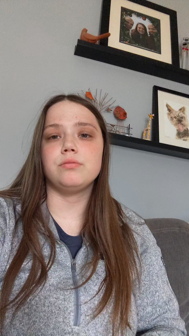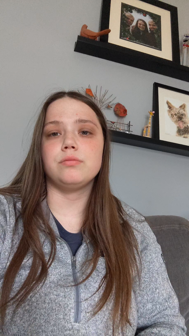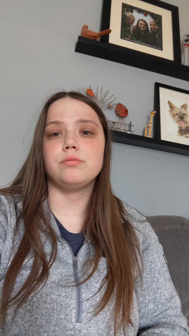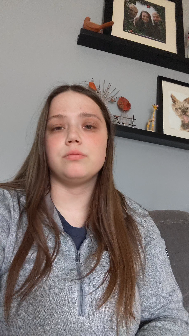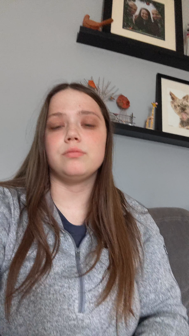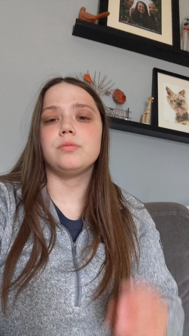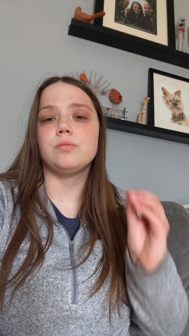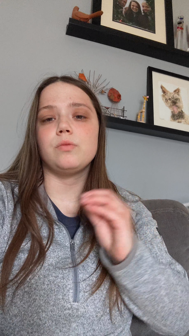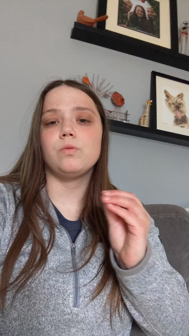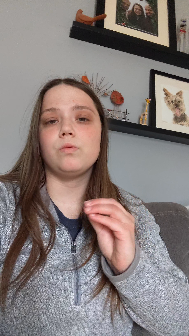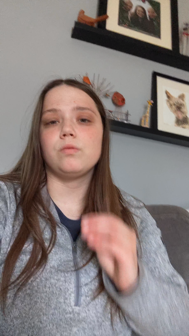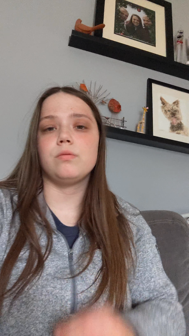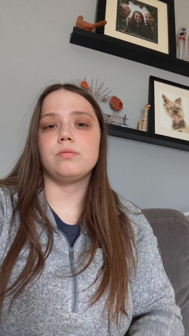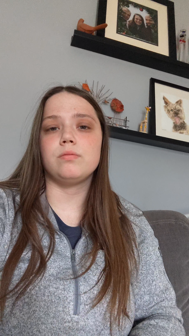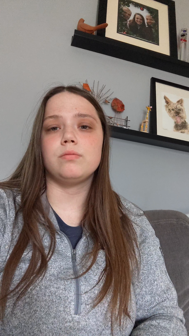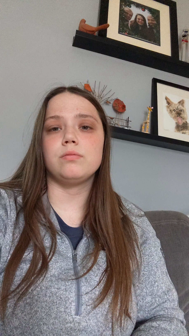more